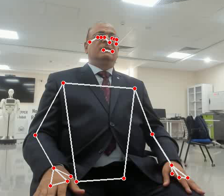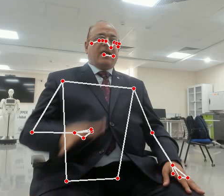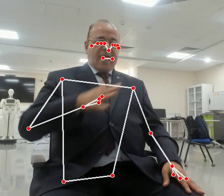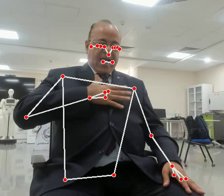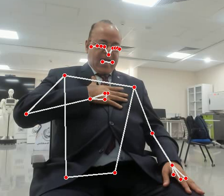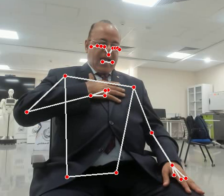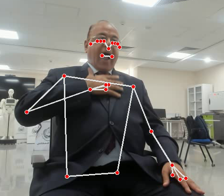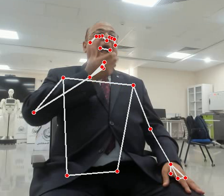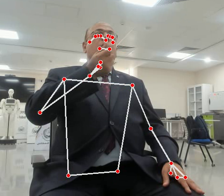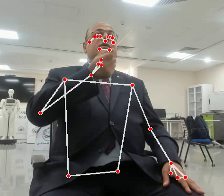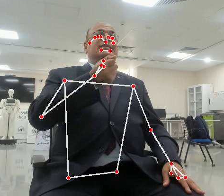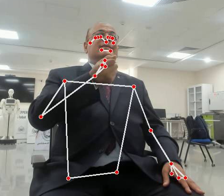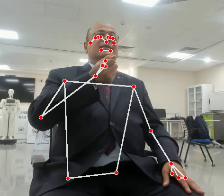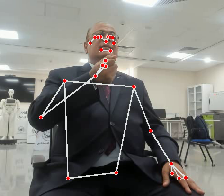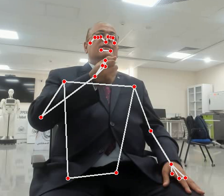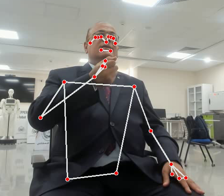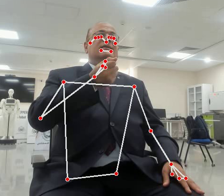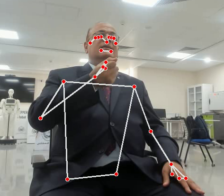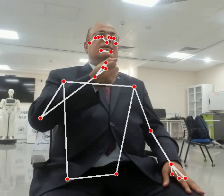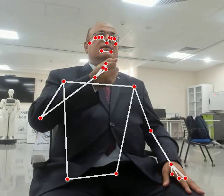3waz